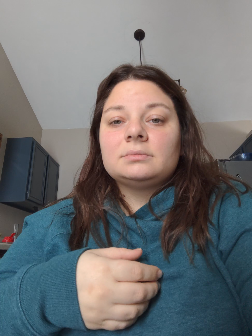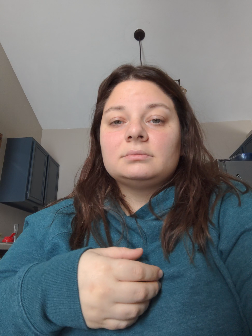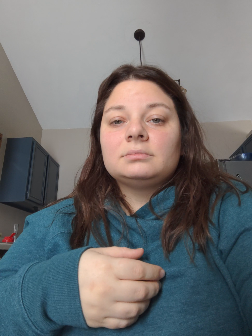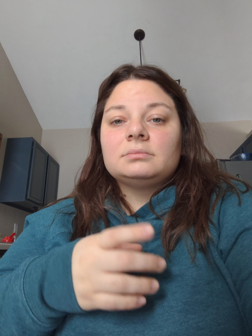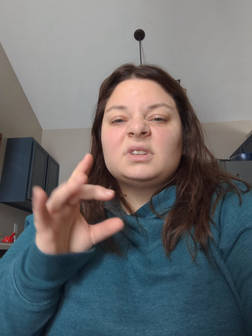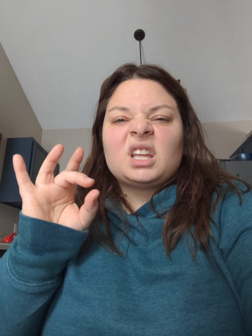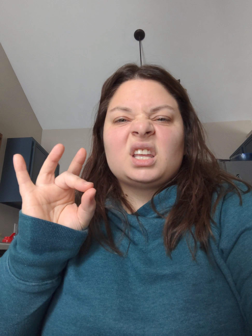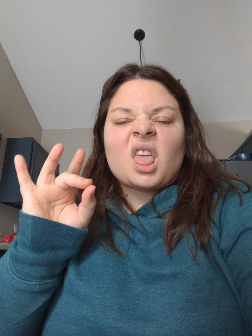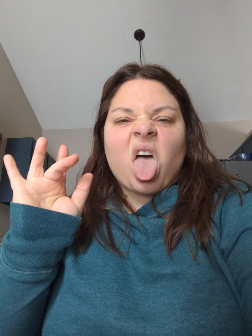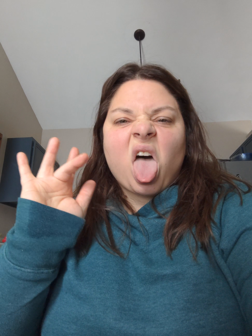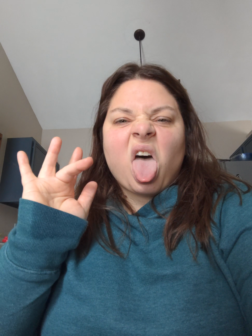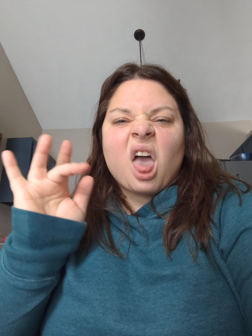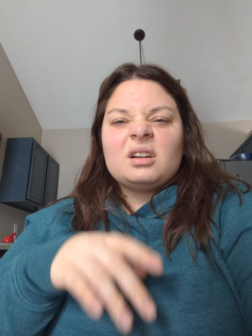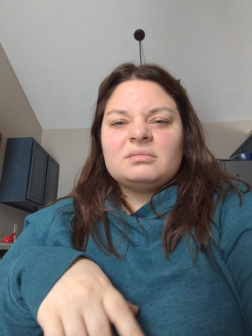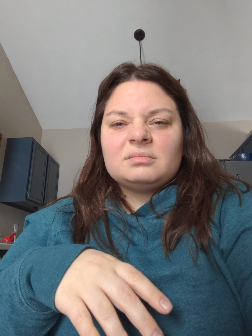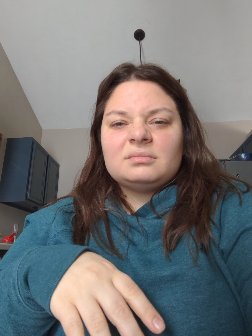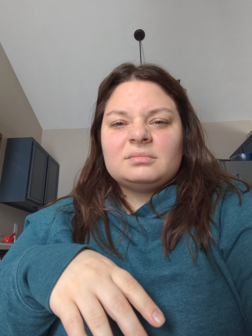yucky